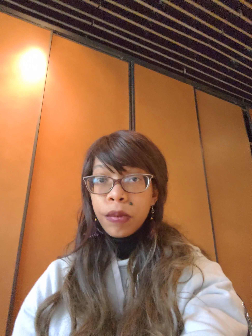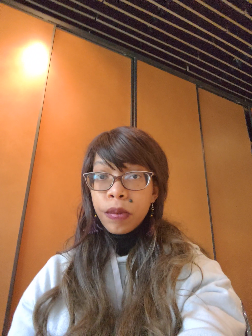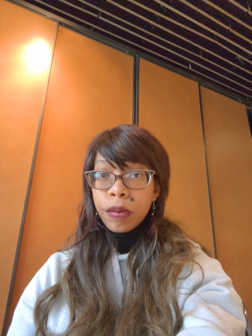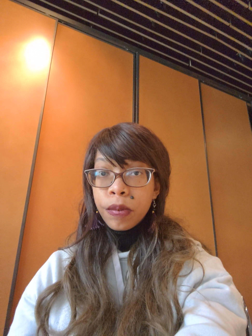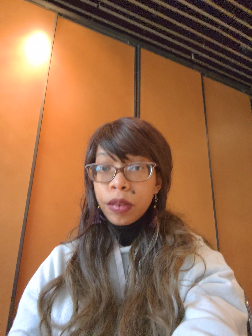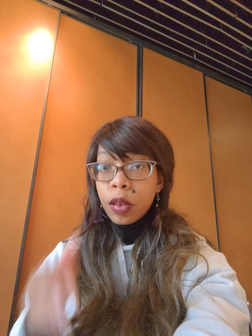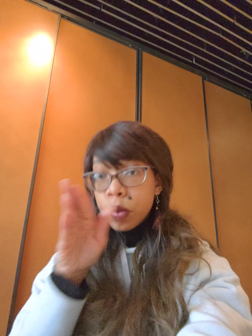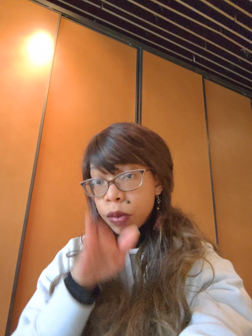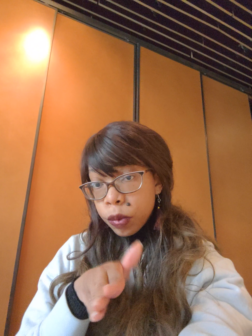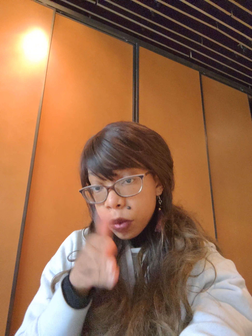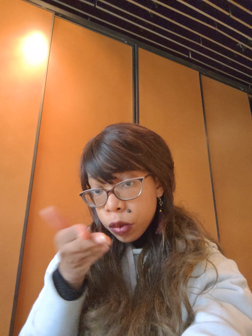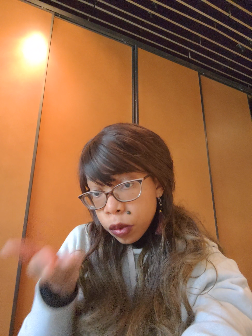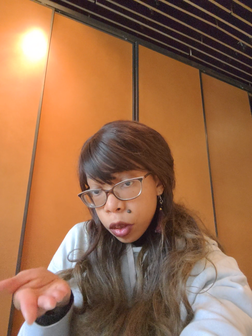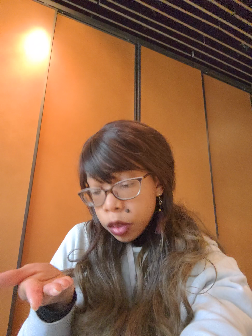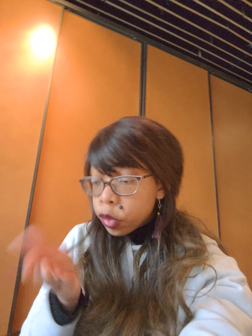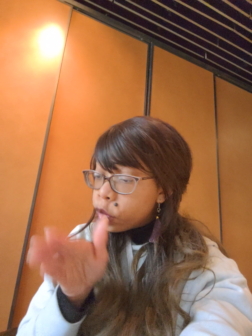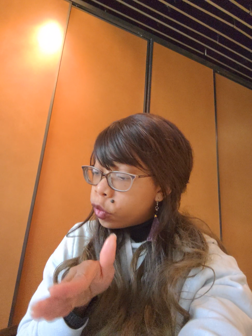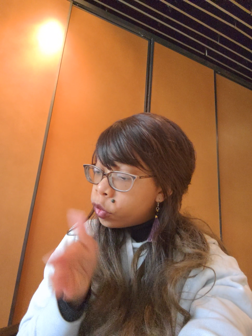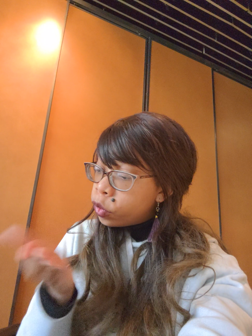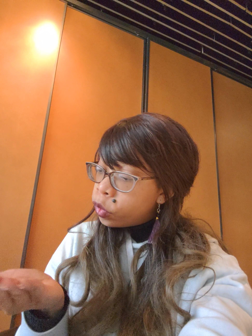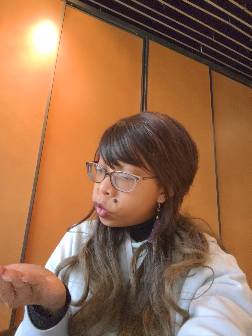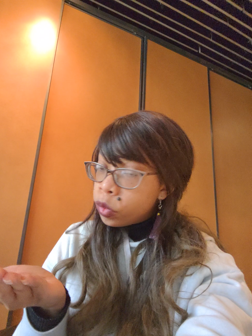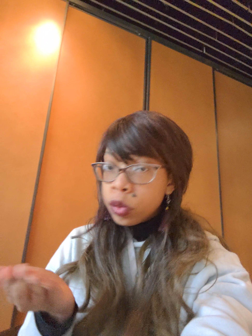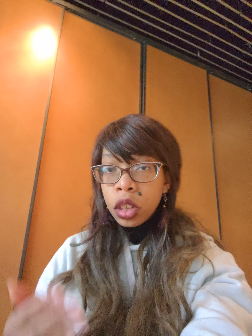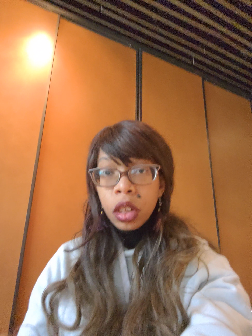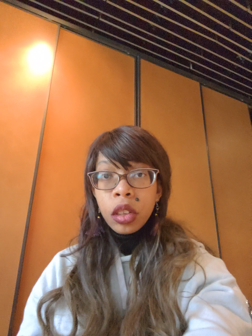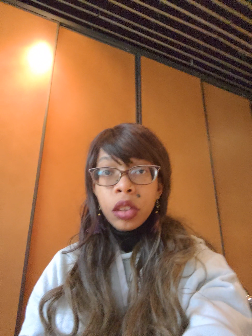book